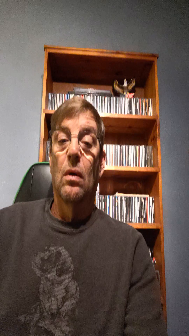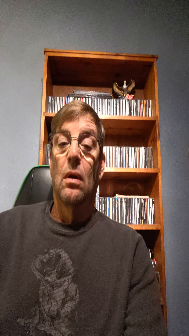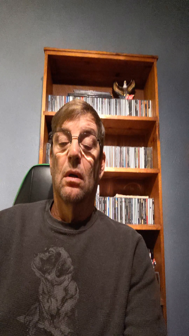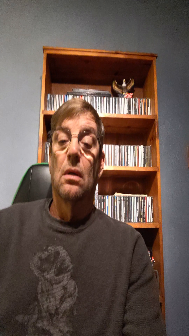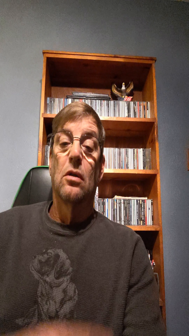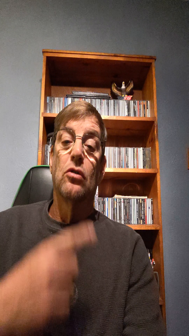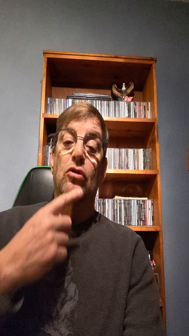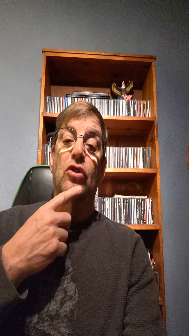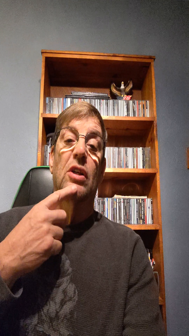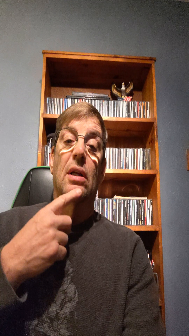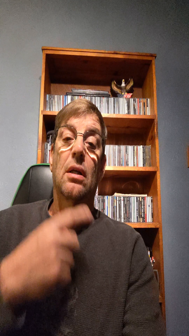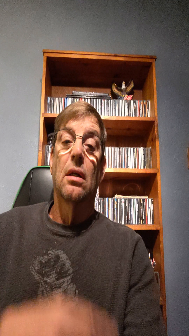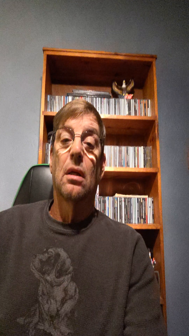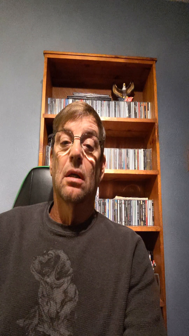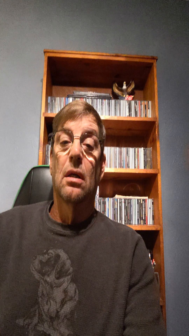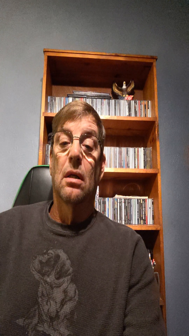chin